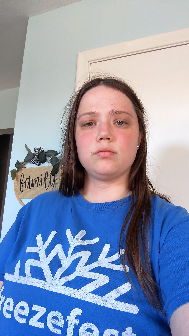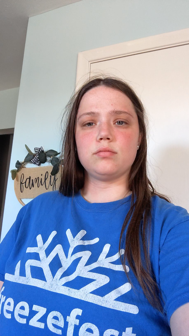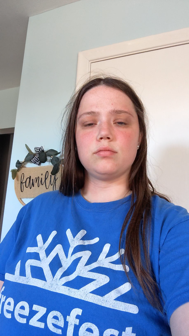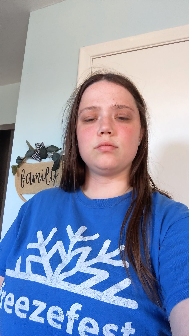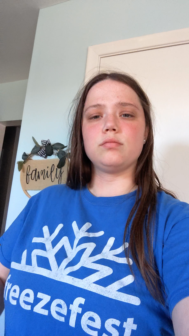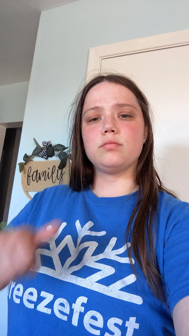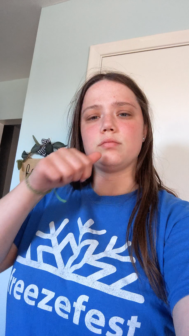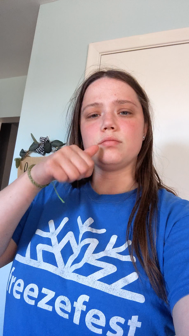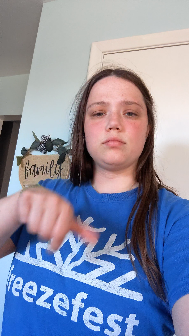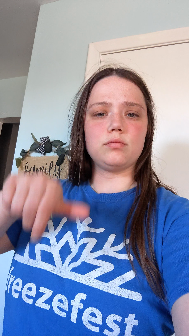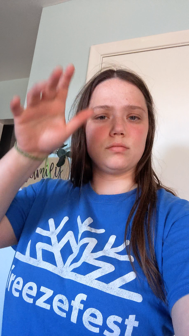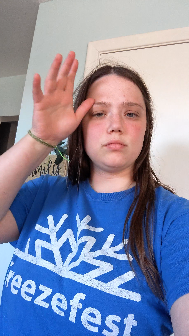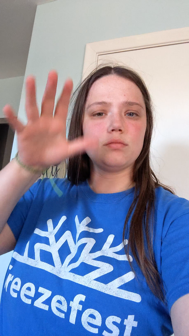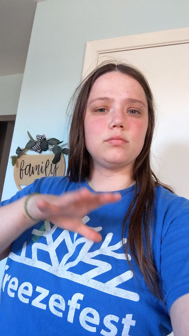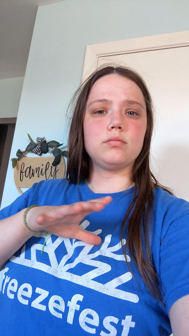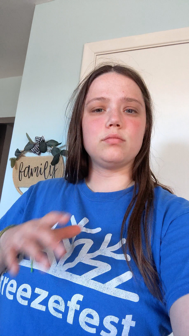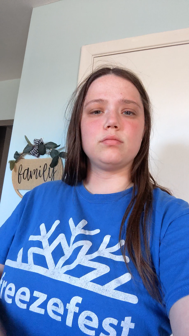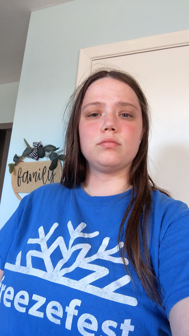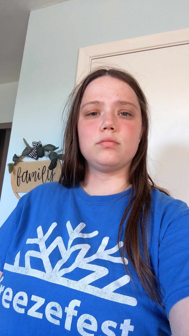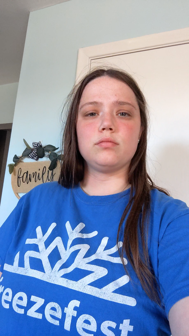mailman